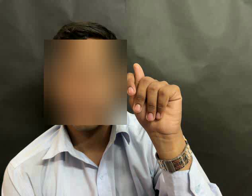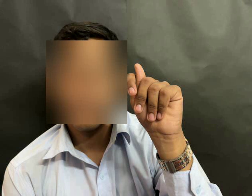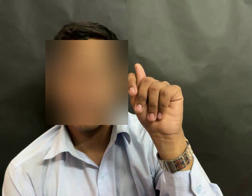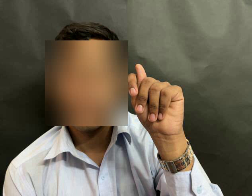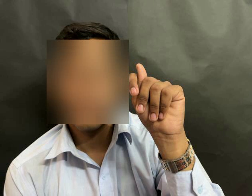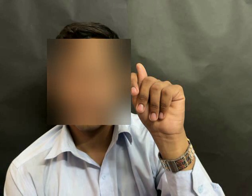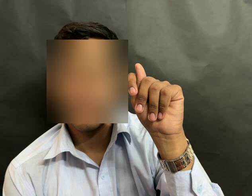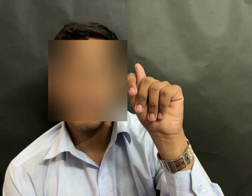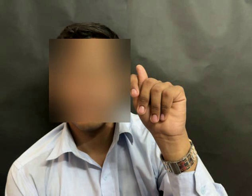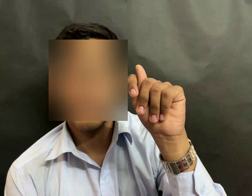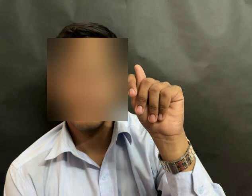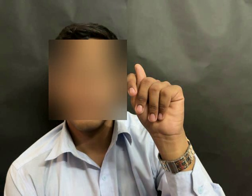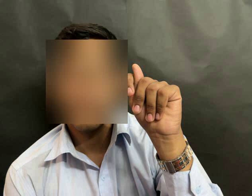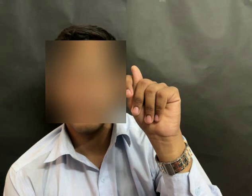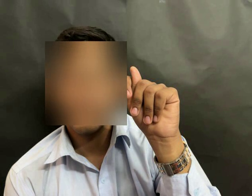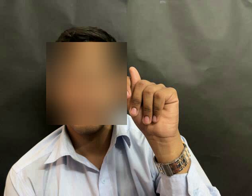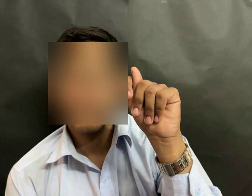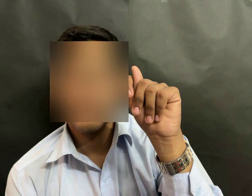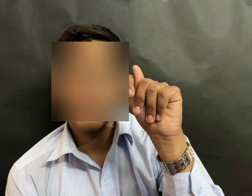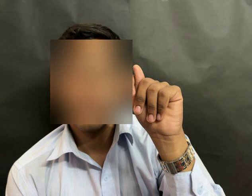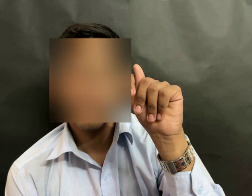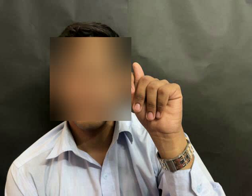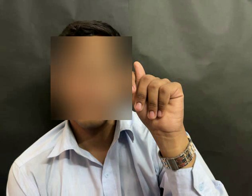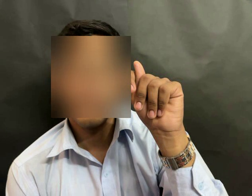T